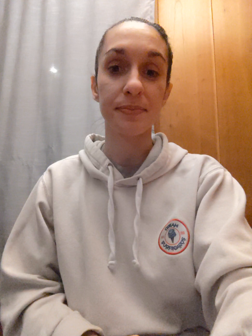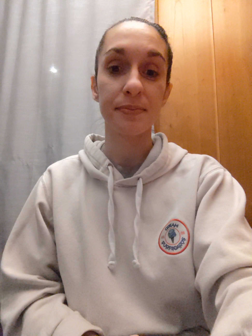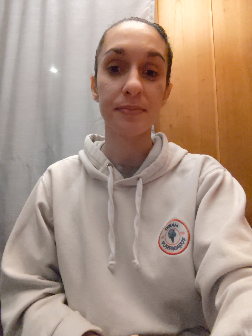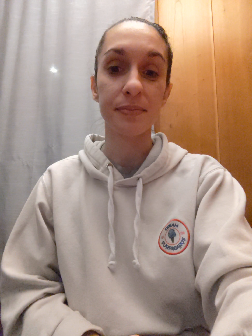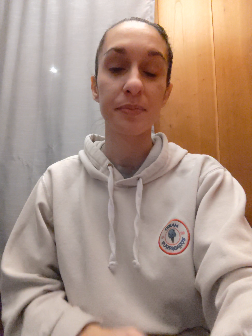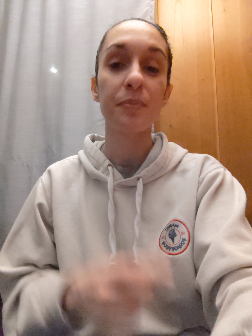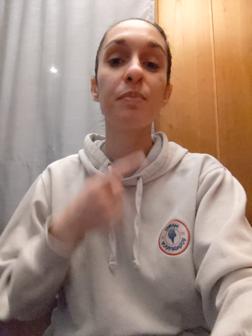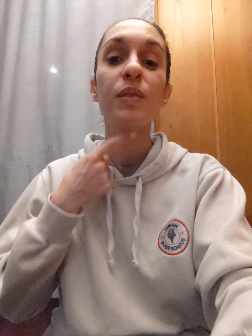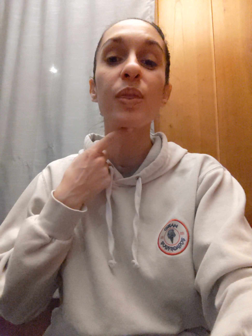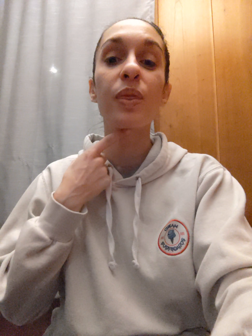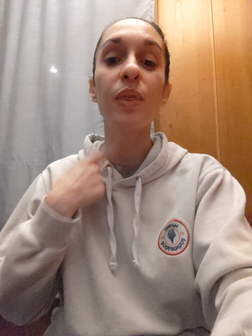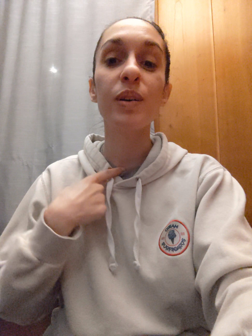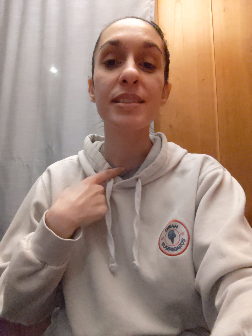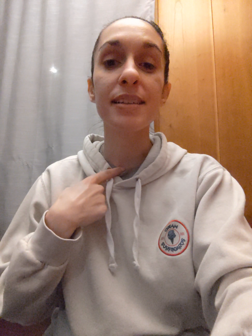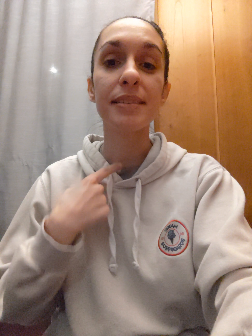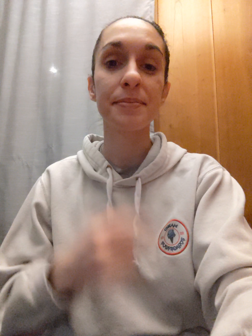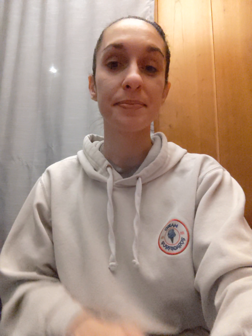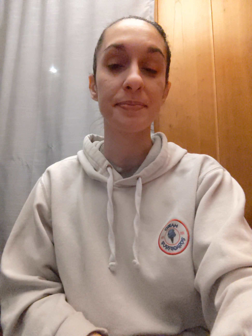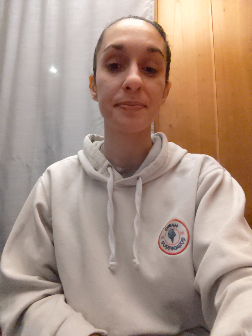thirsty